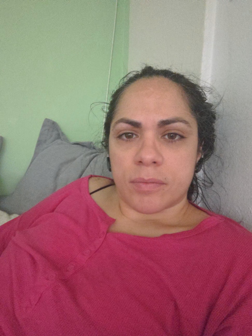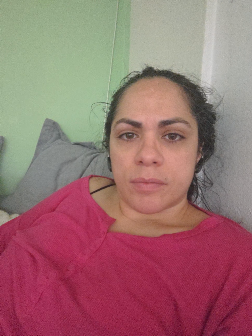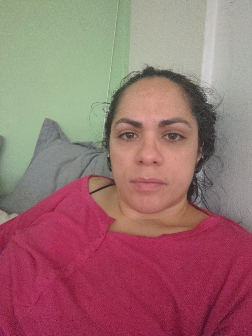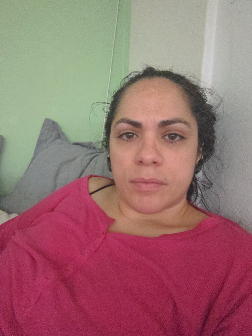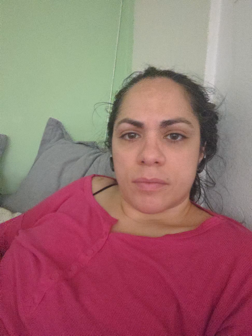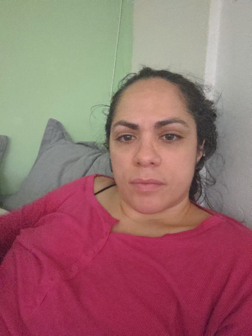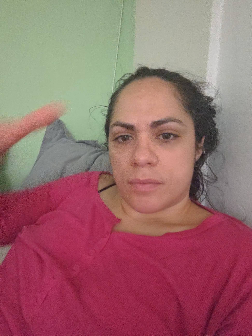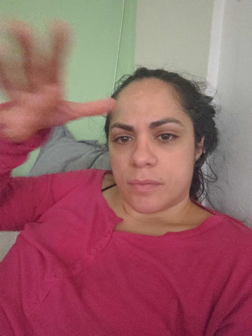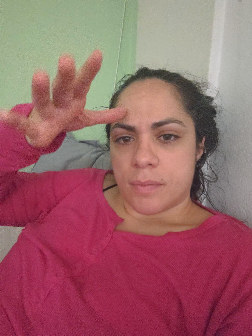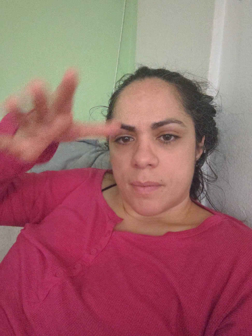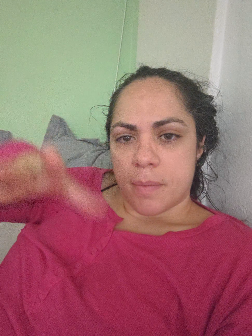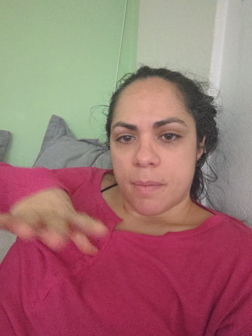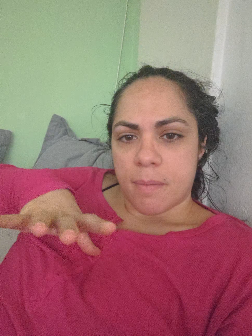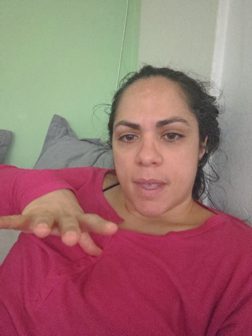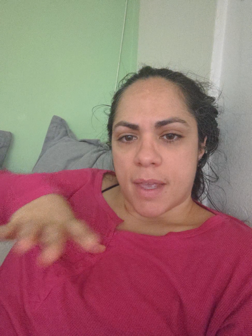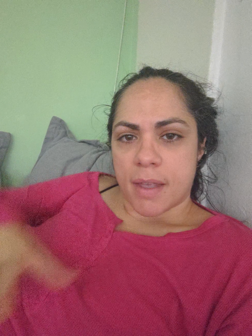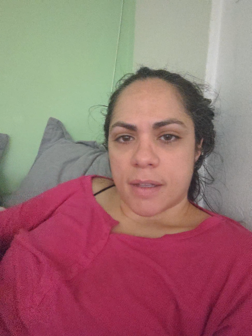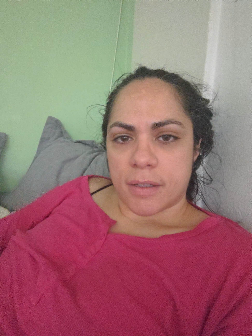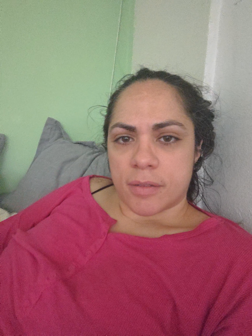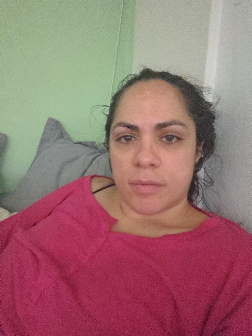man